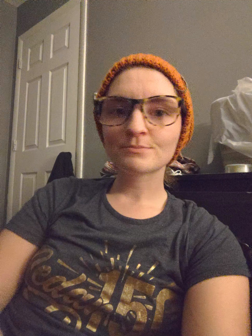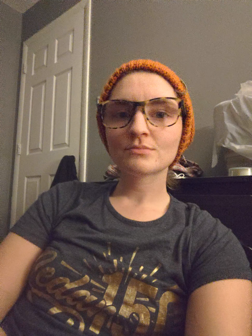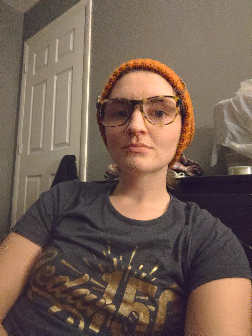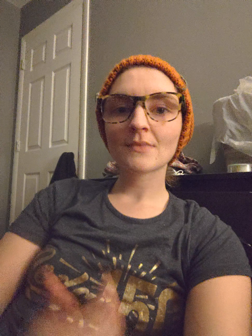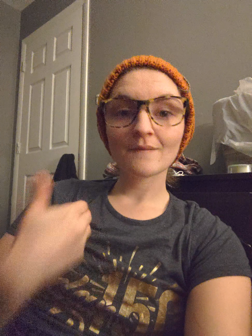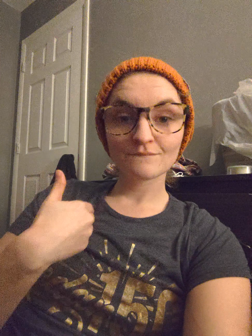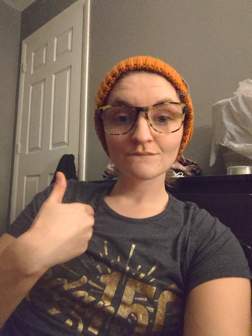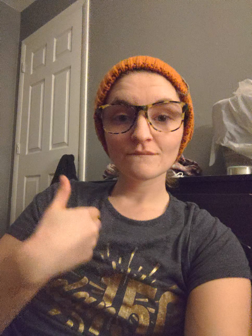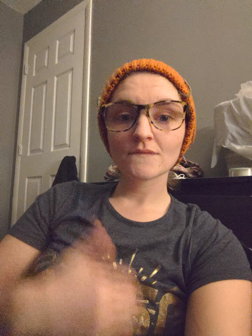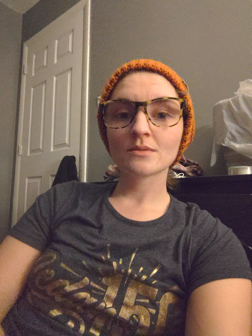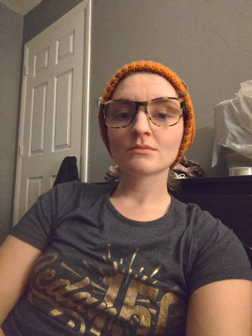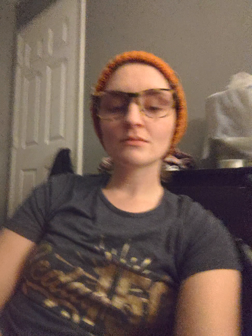have